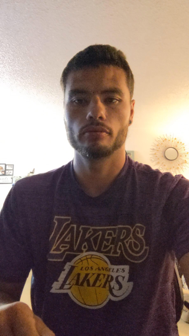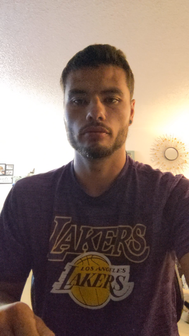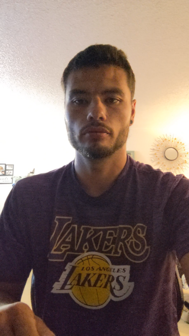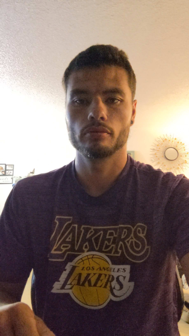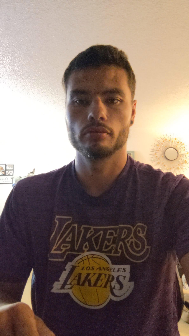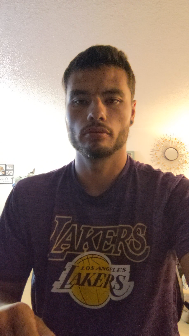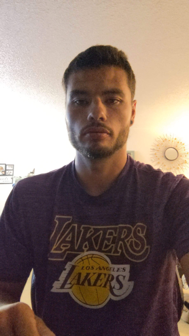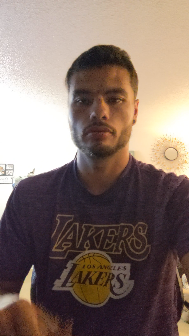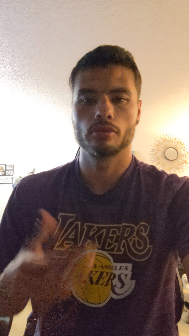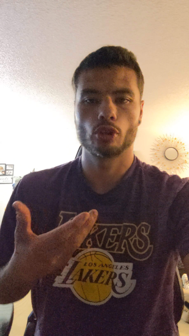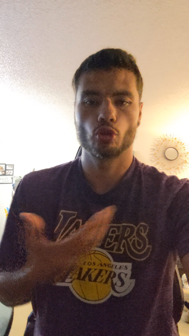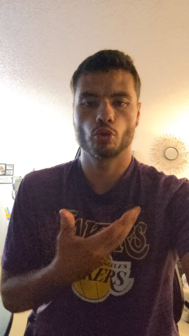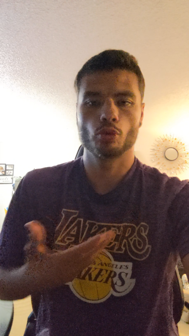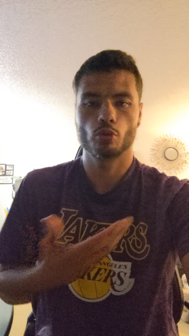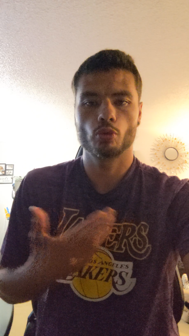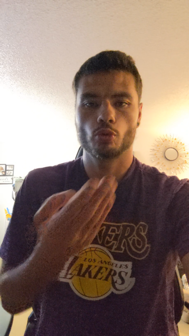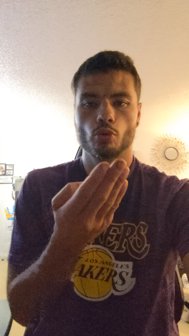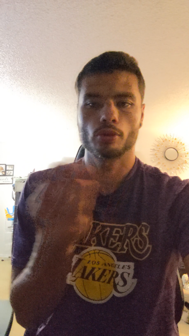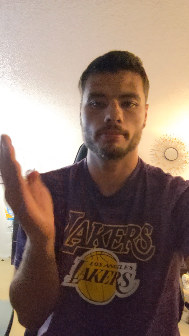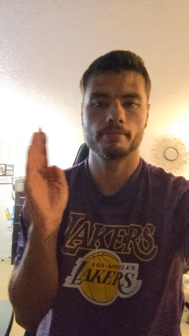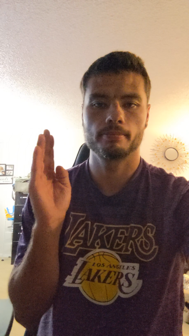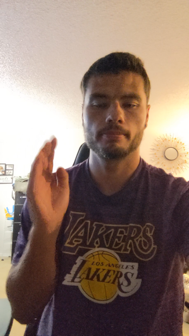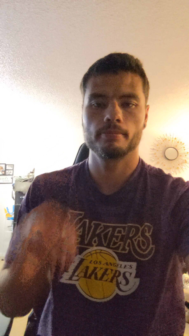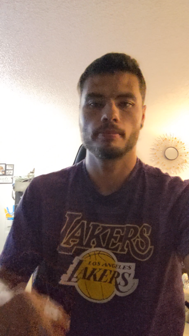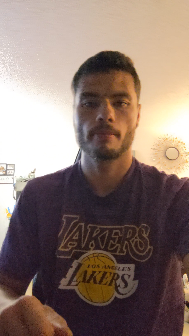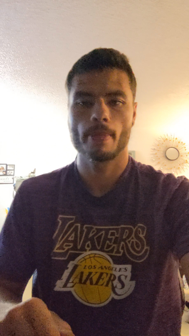crib